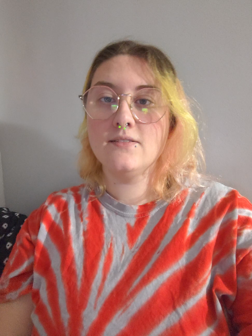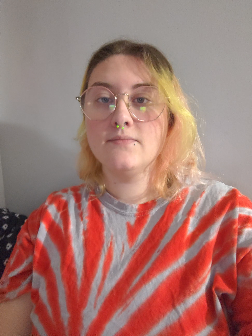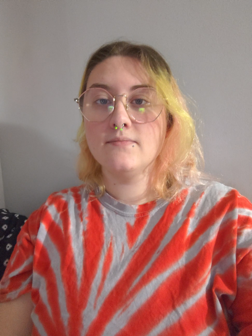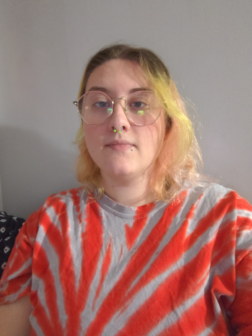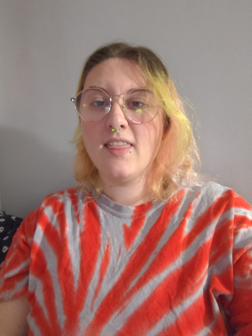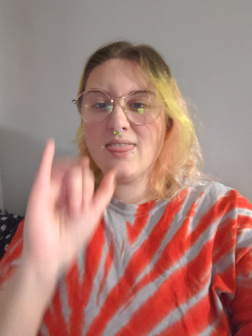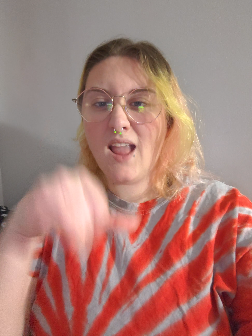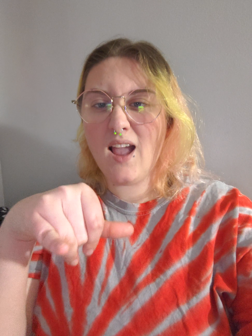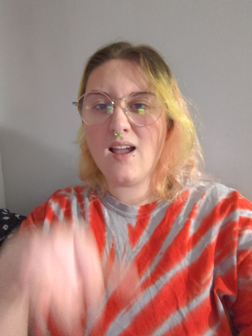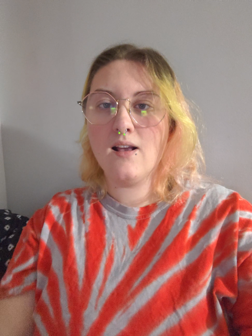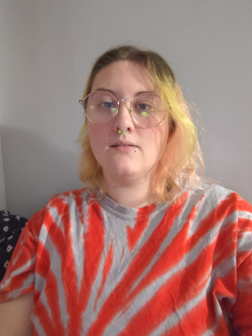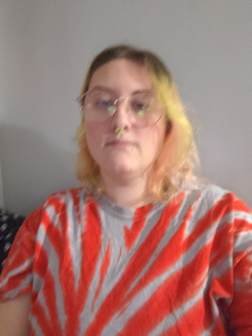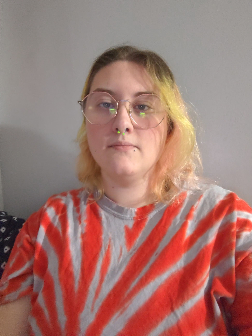that